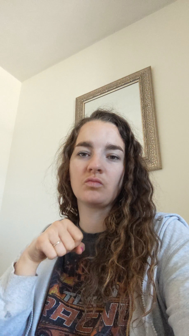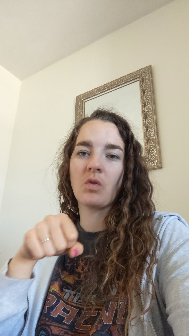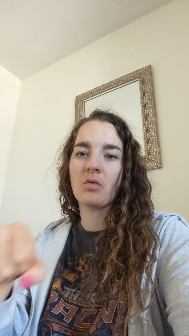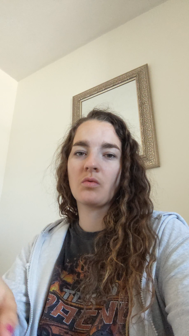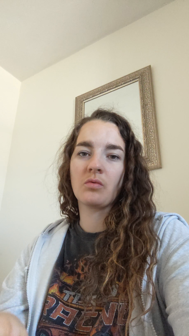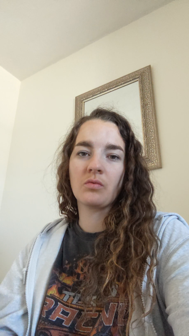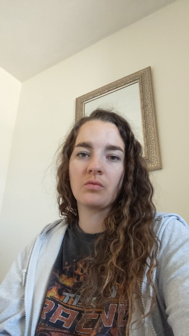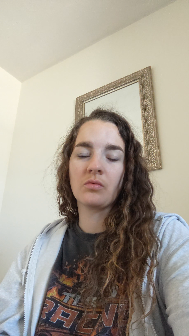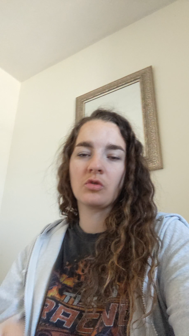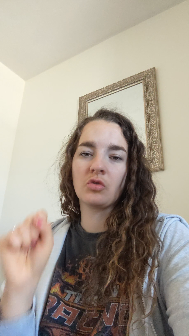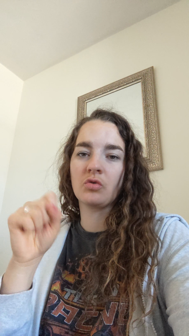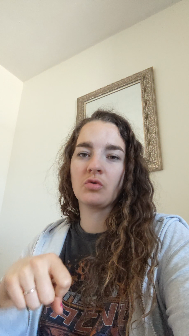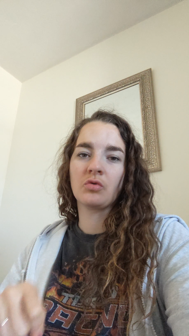could